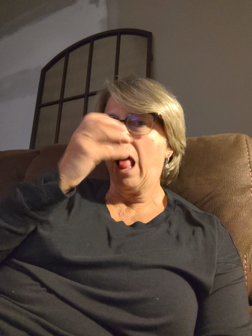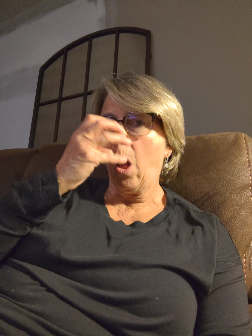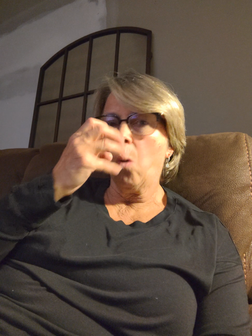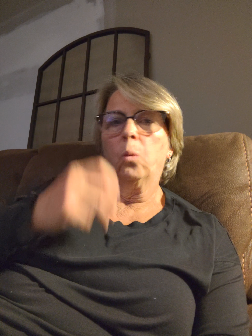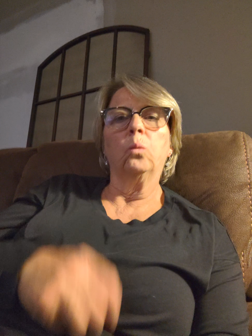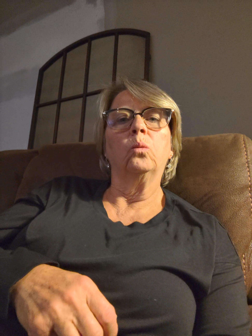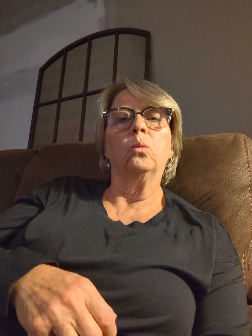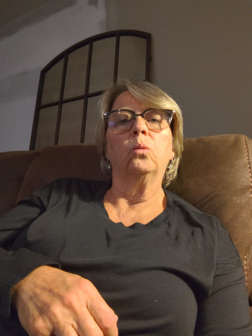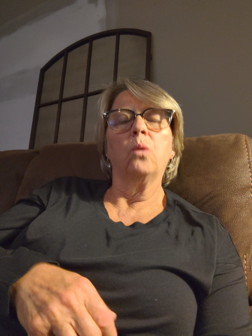clown